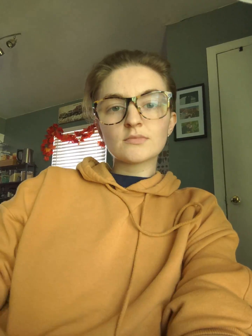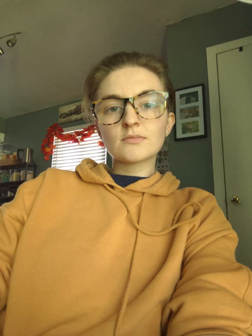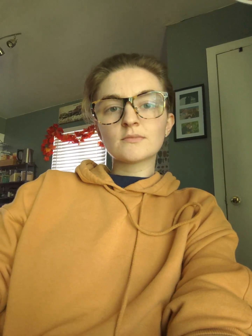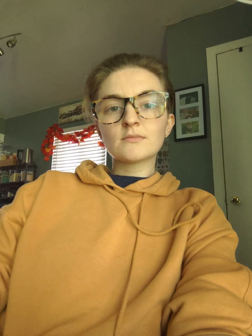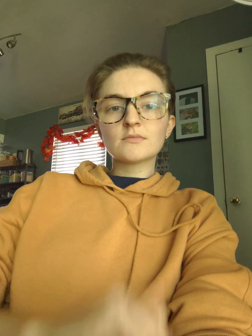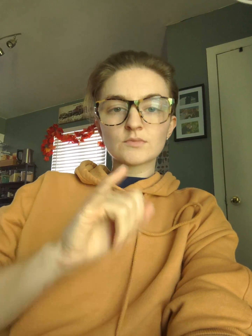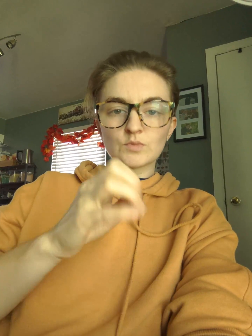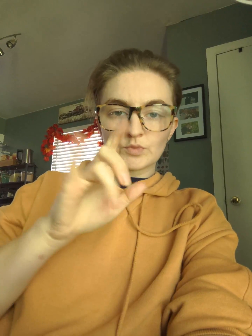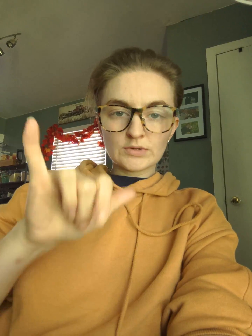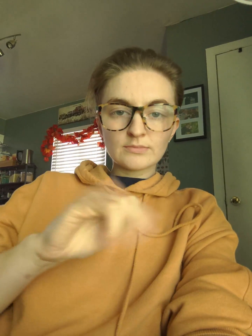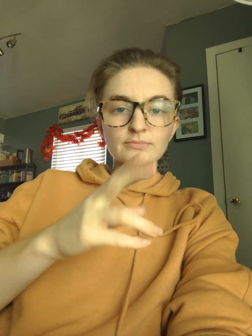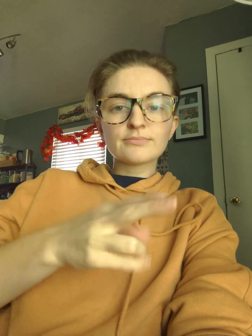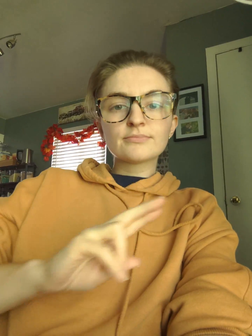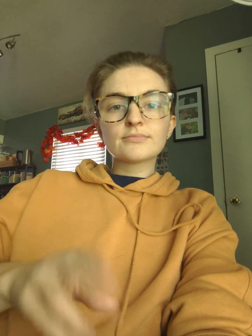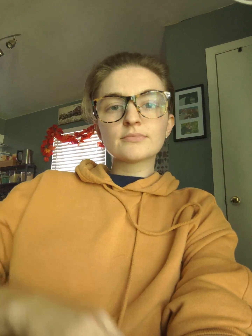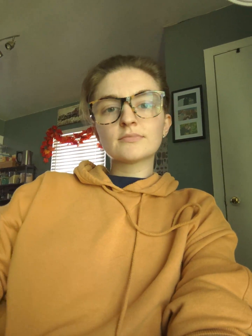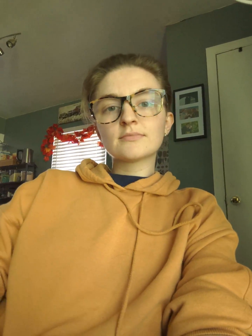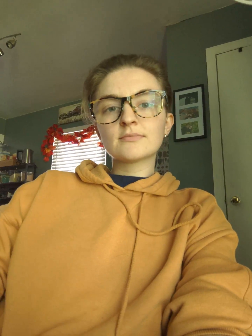jelly